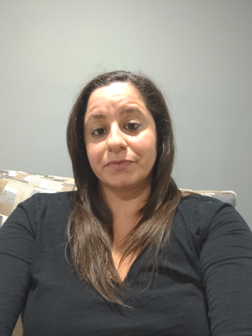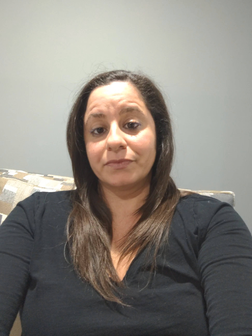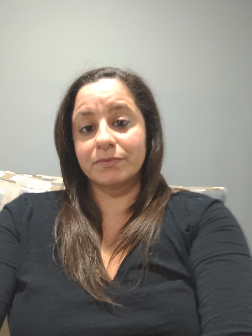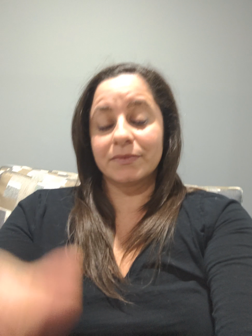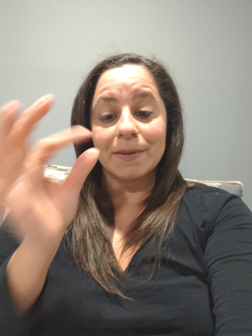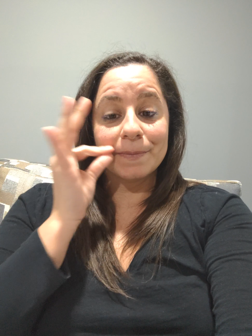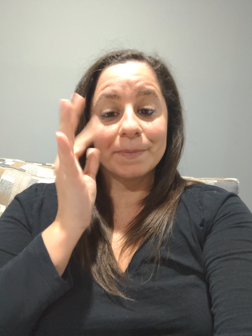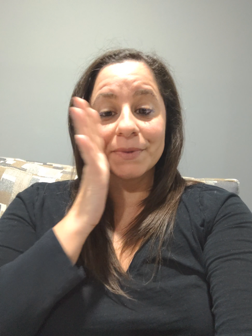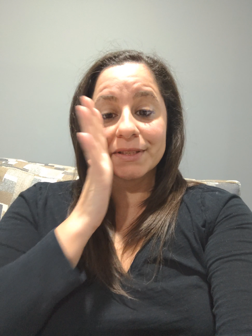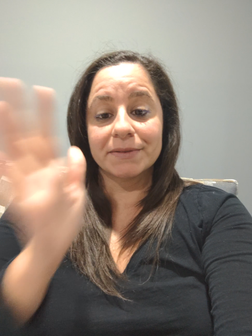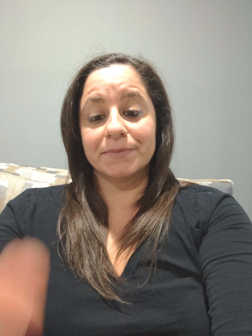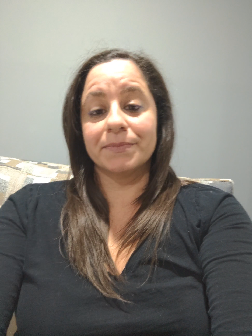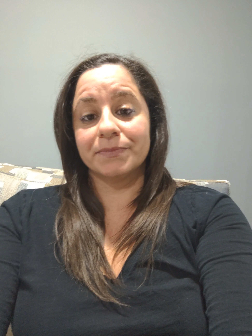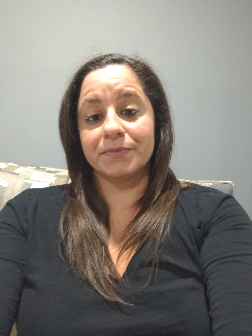bee